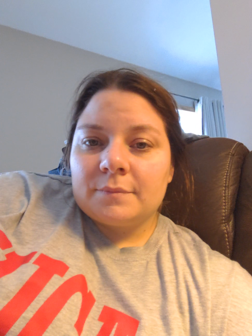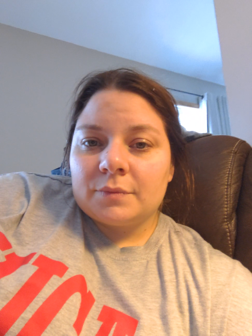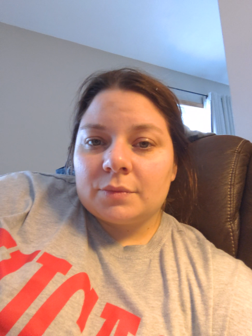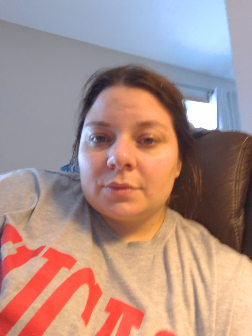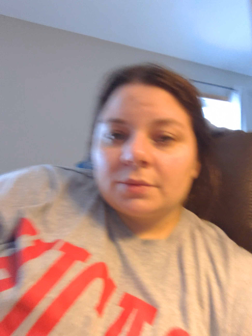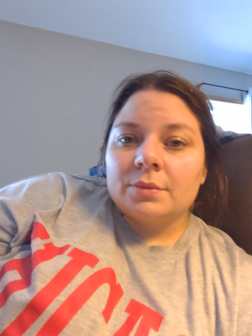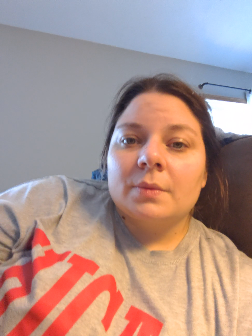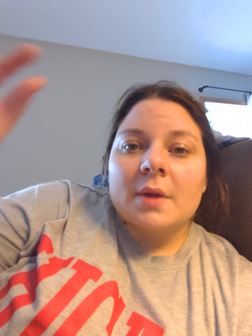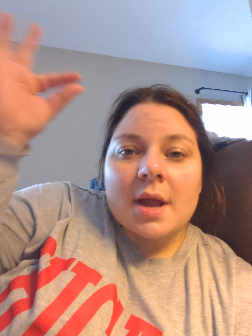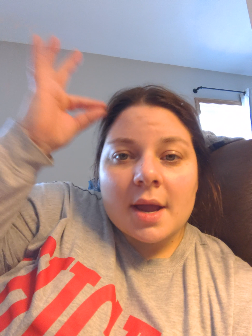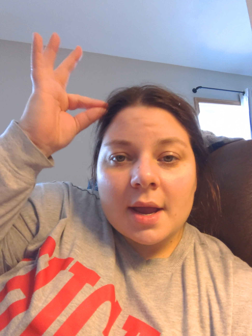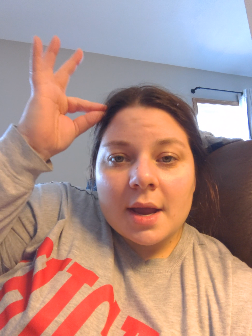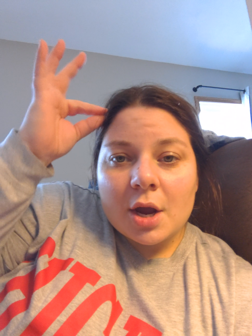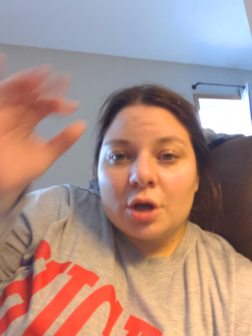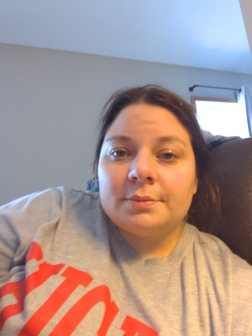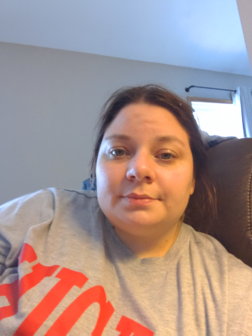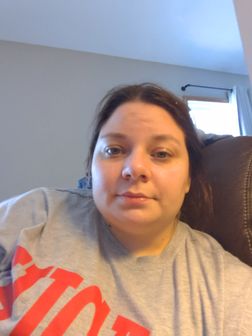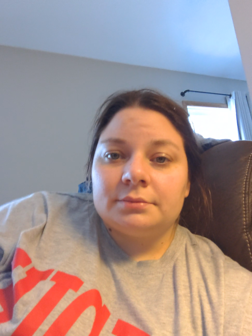hair